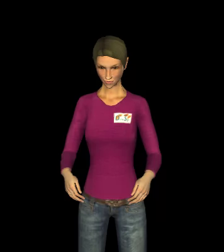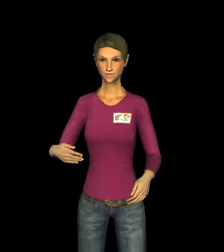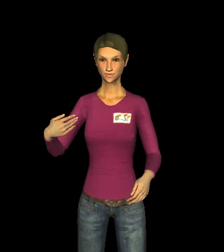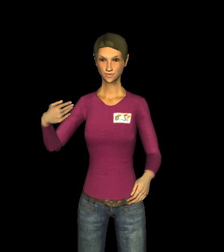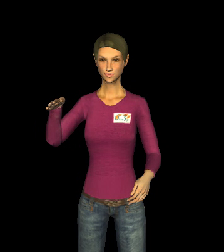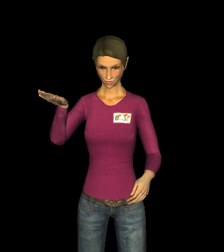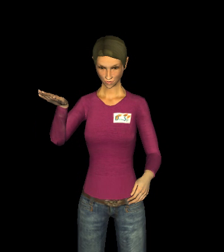آخر